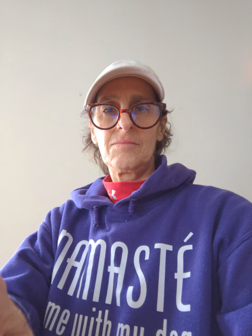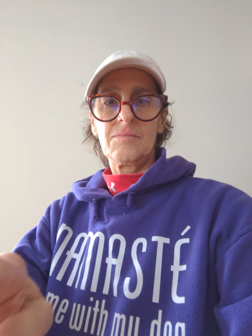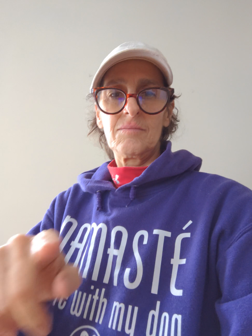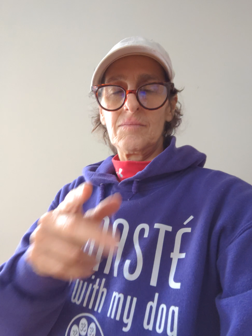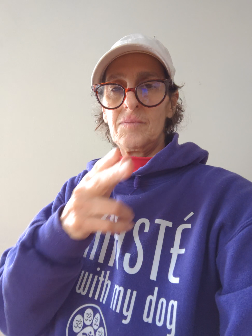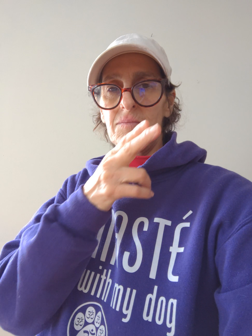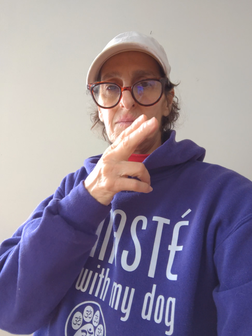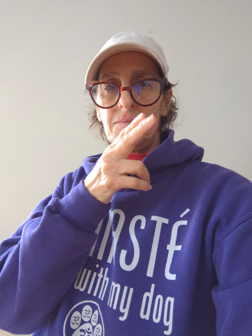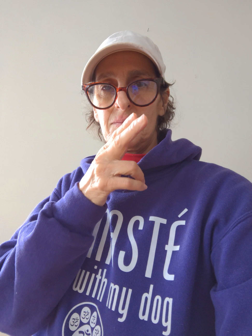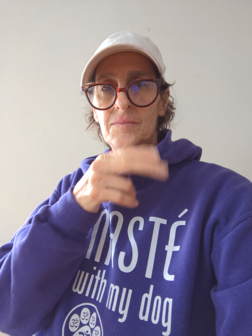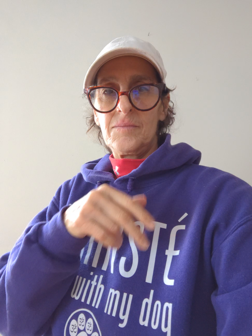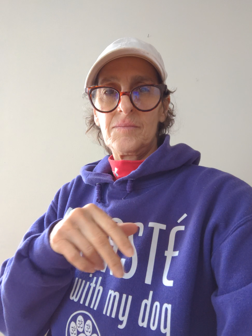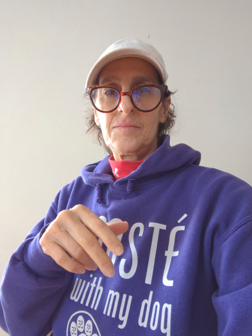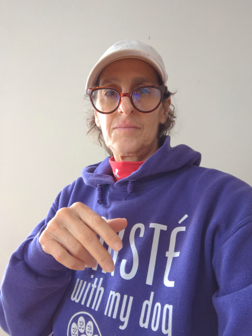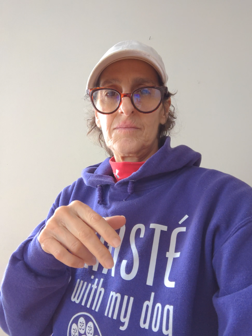hen